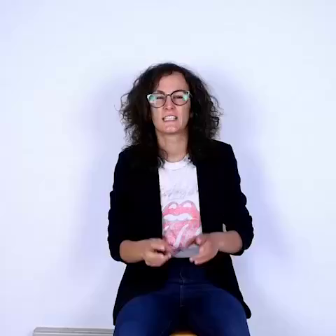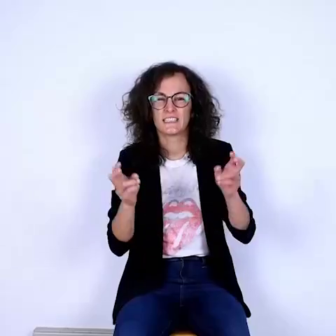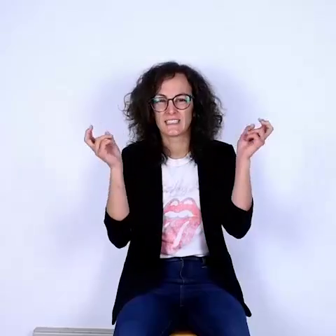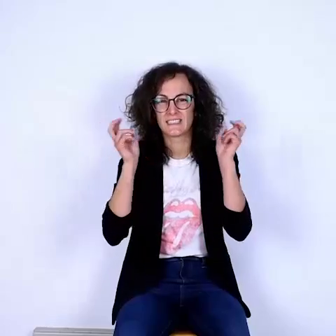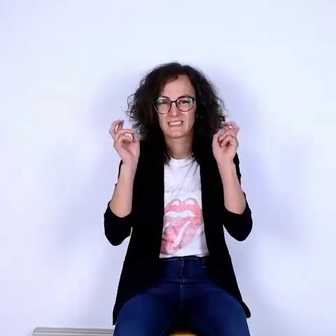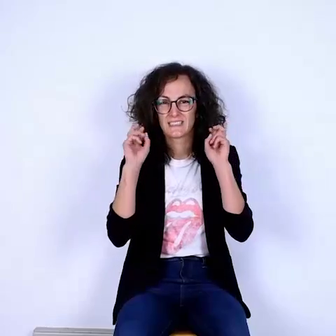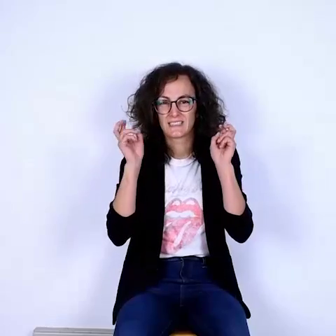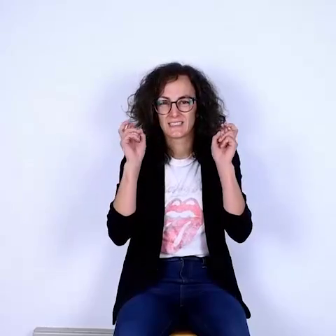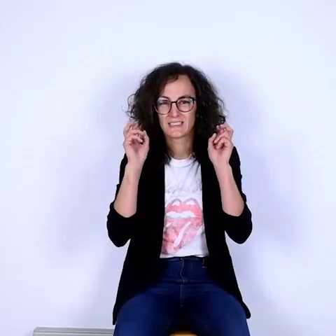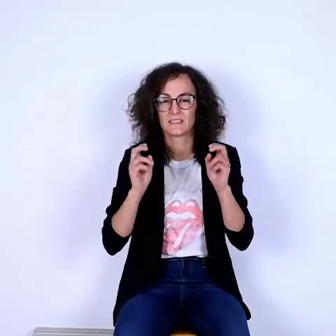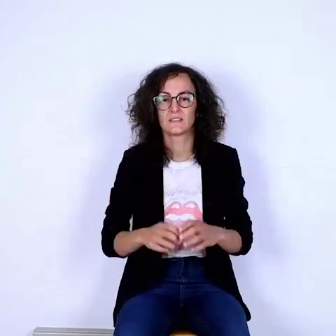estres